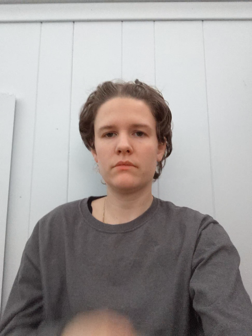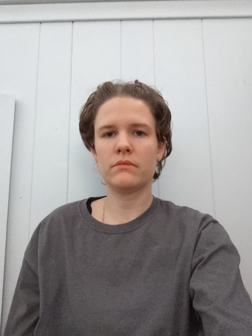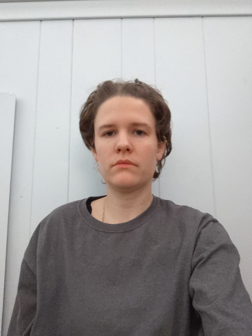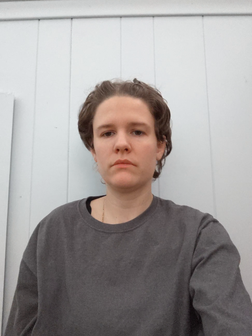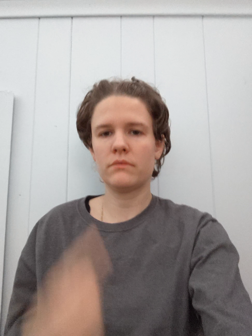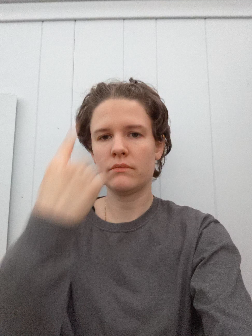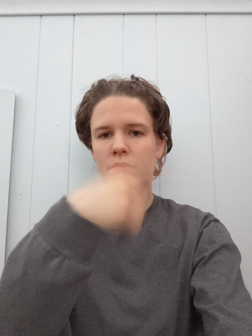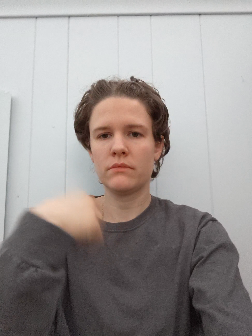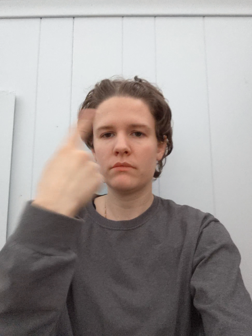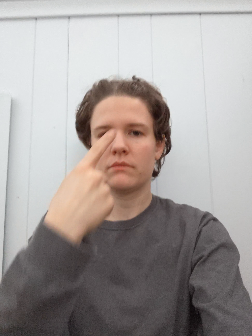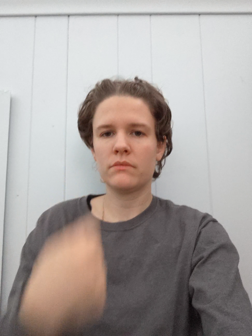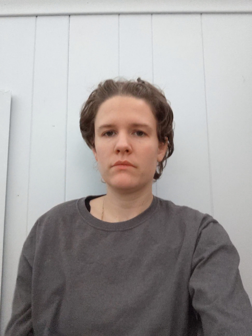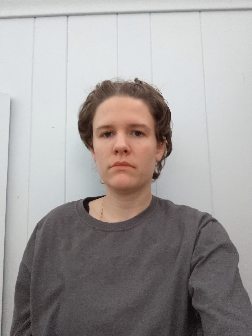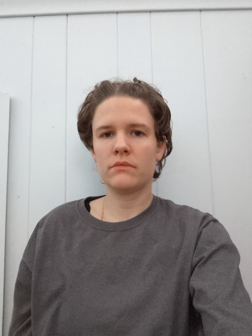look